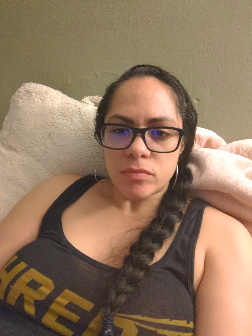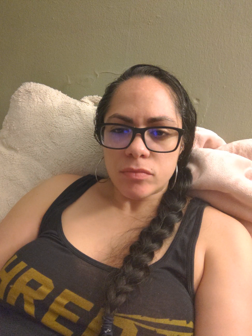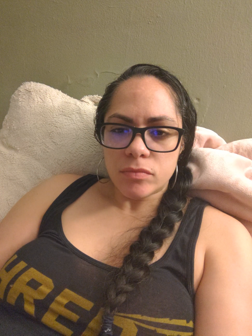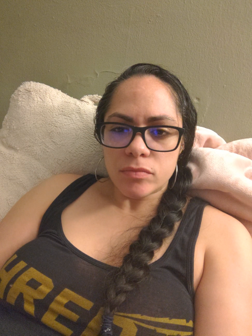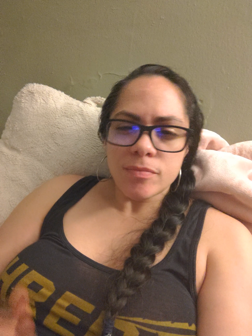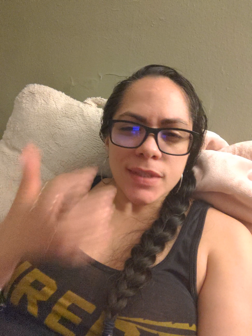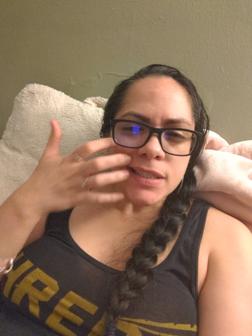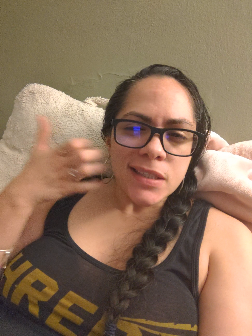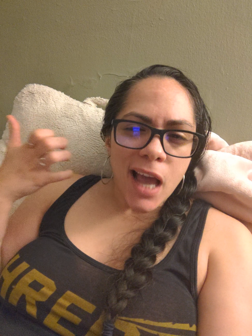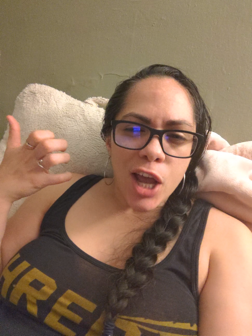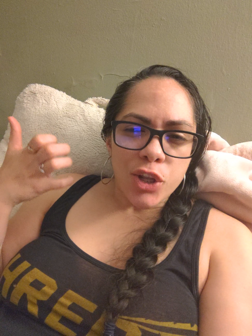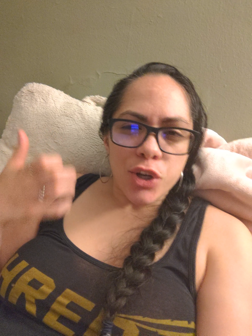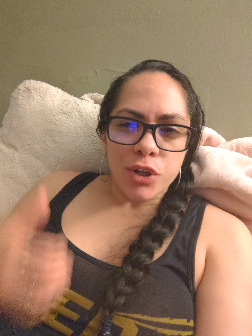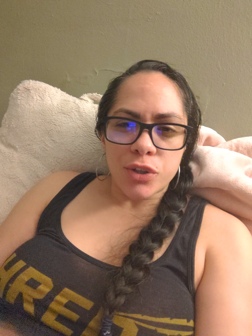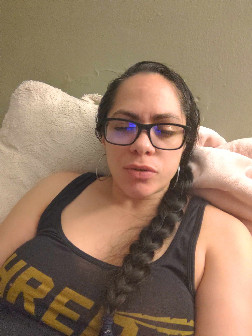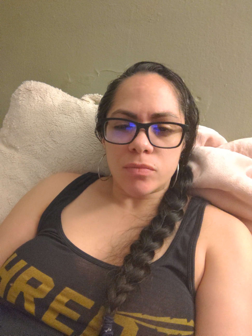tiger